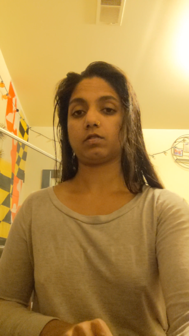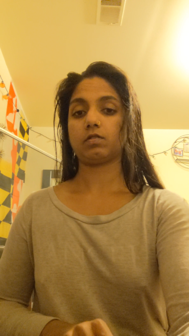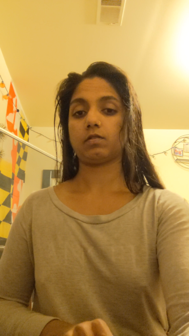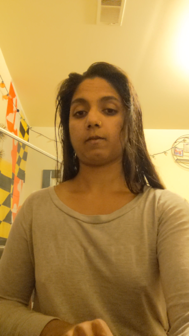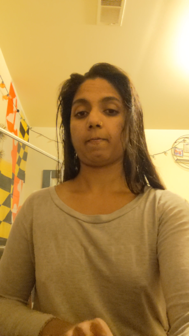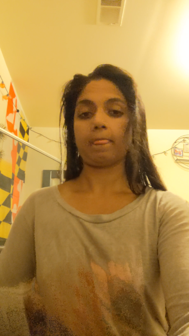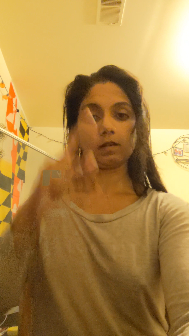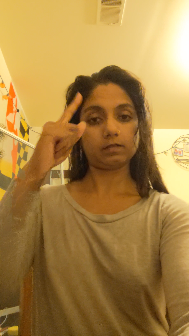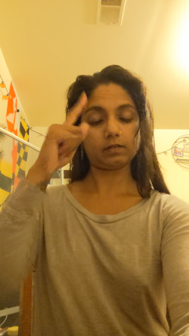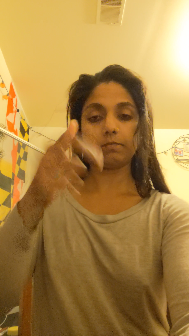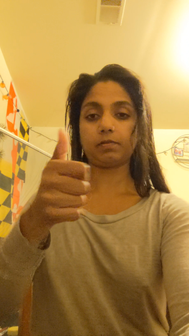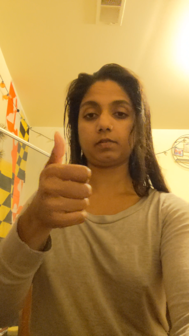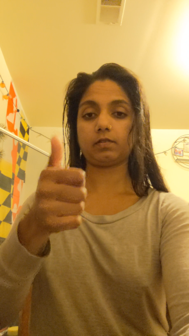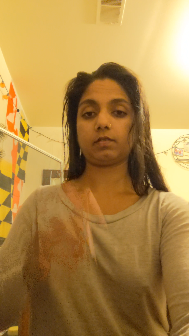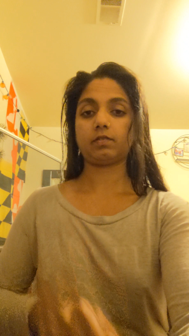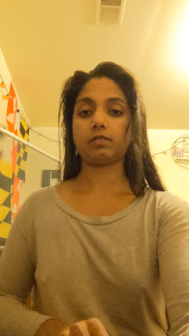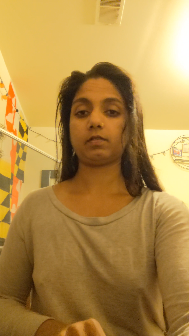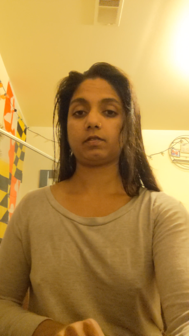dime